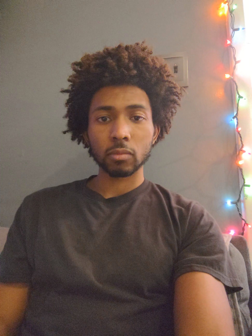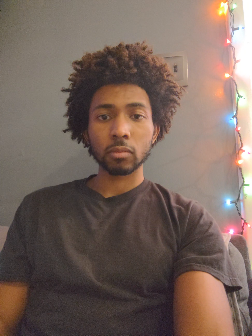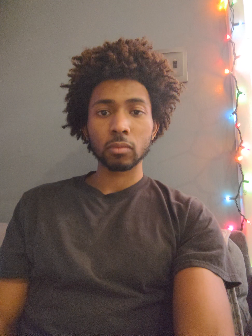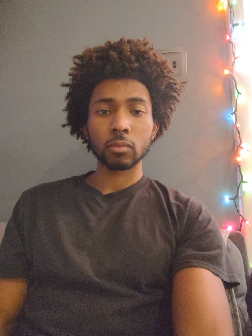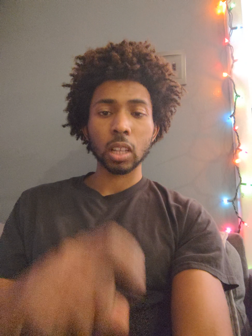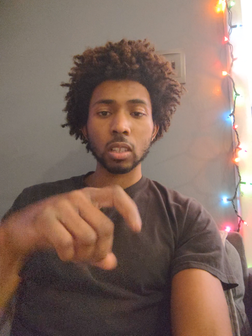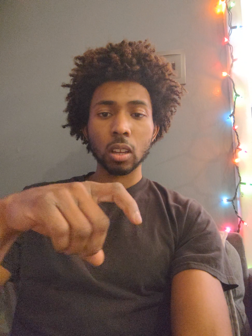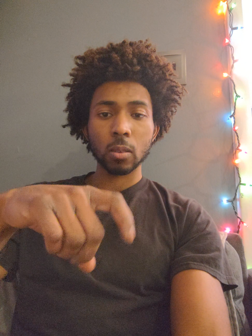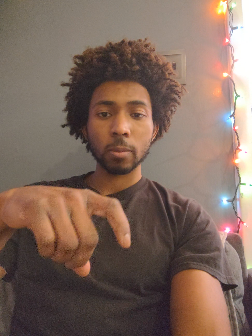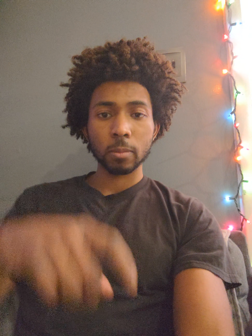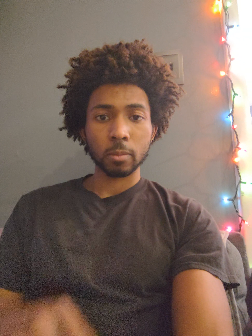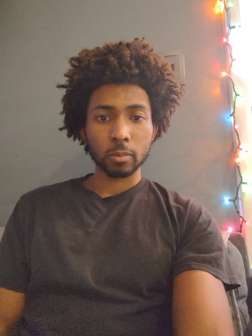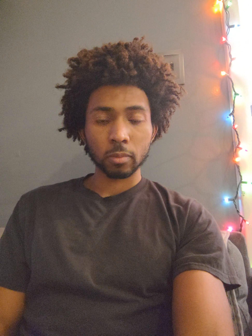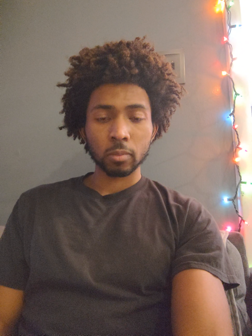time